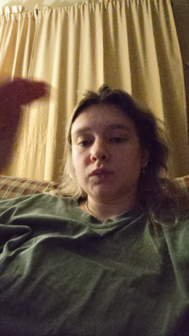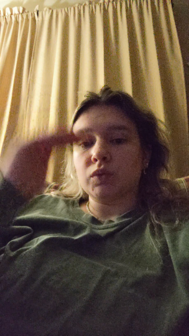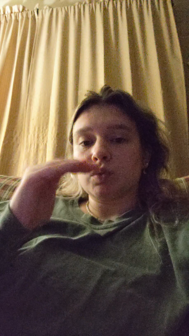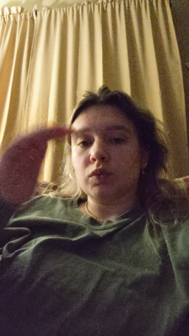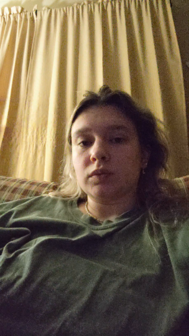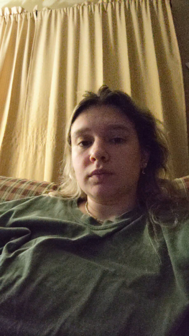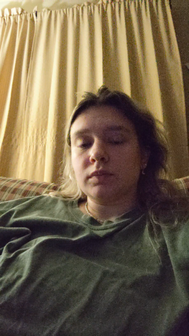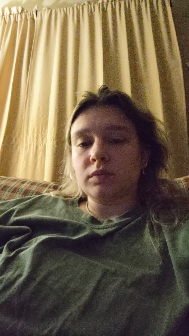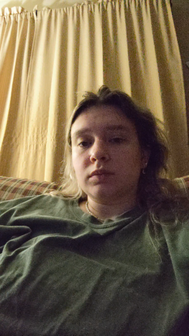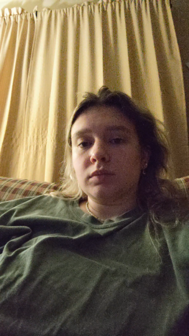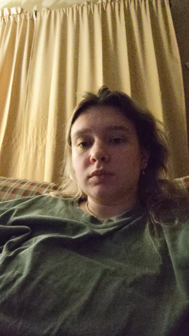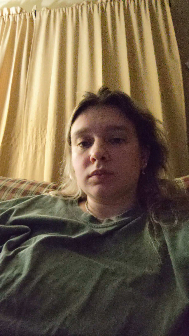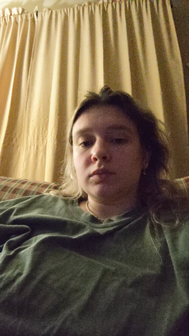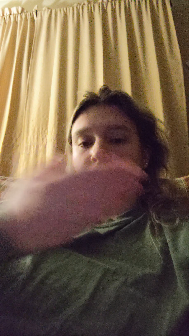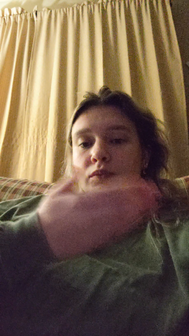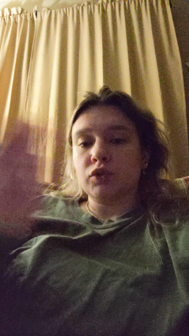bring